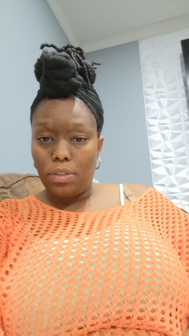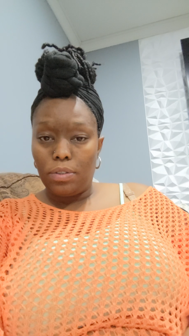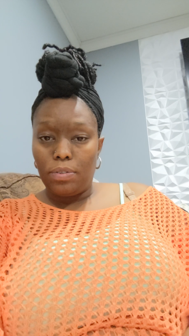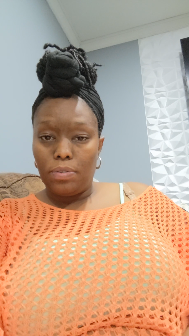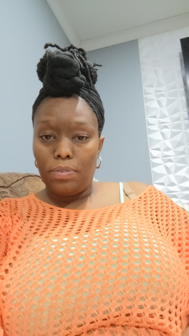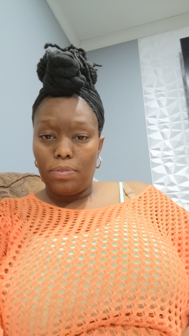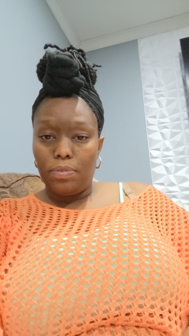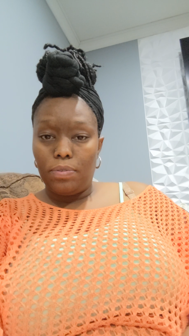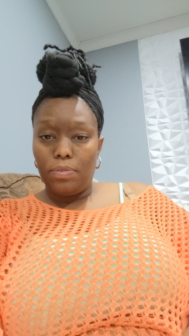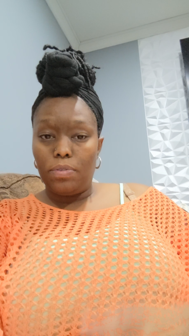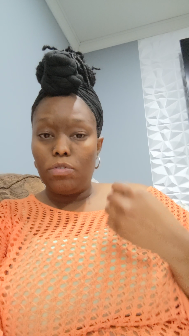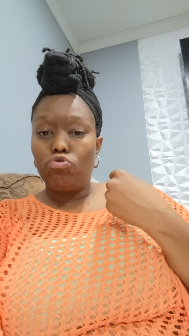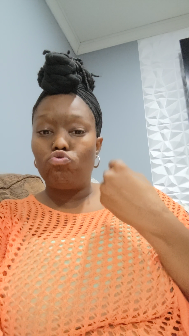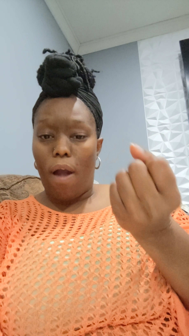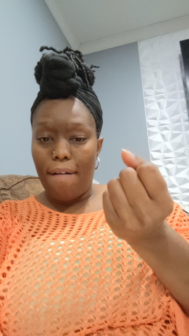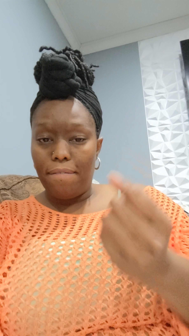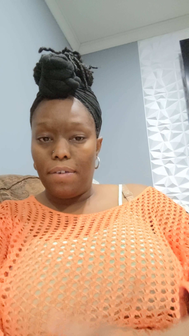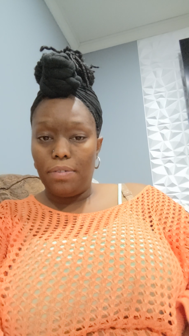drive